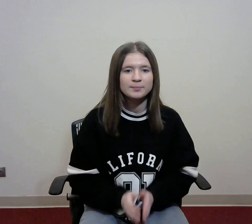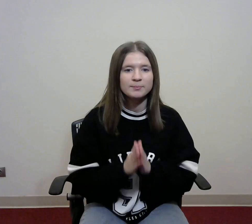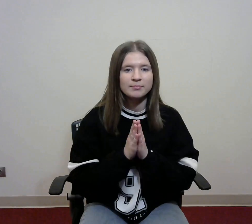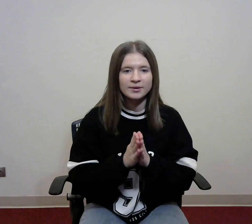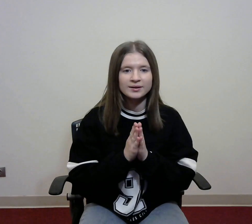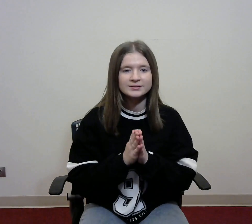xahiş